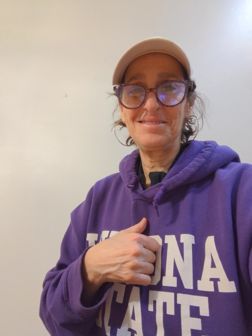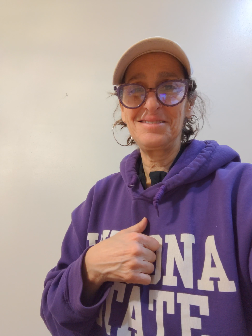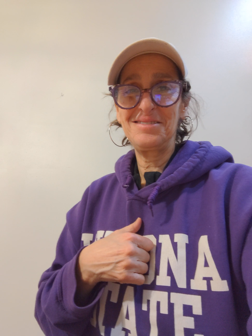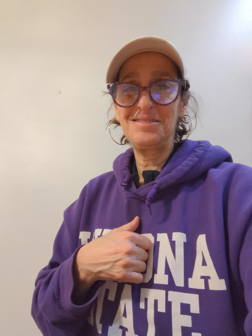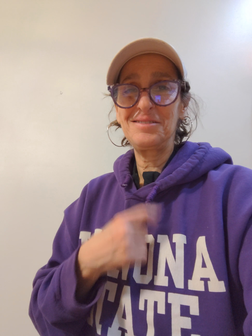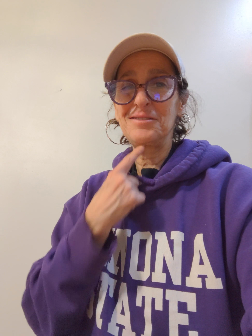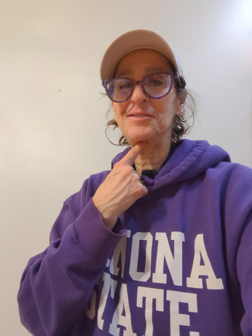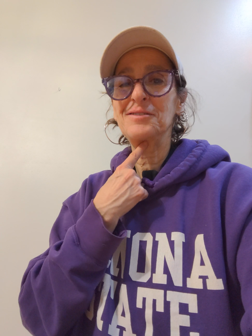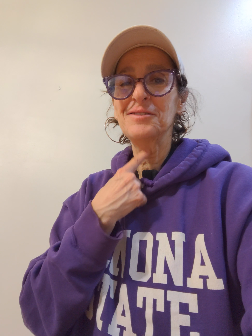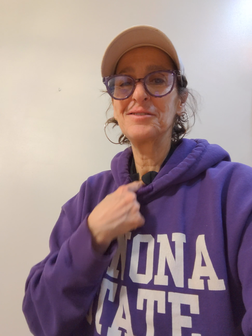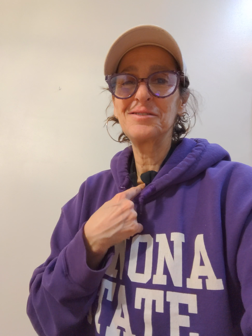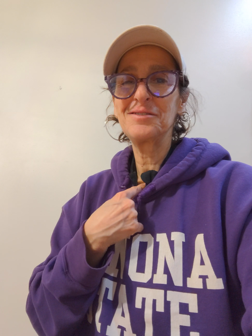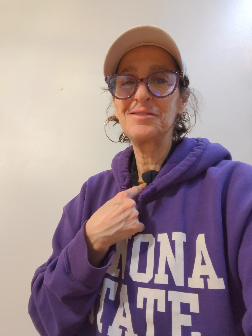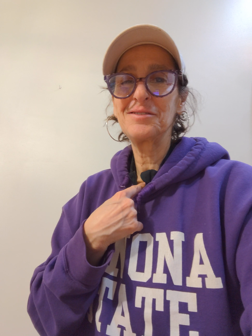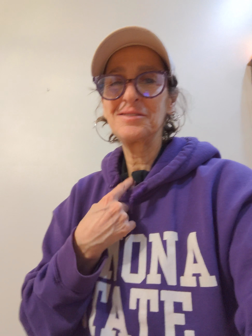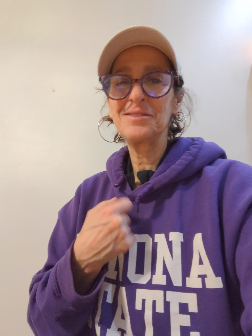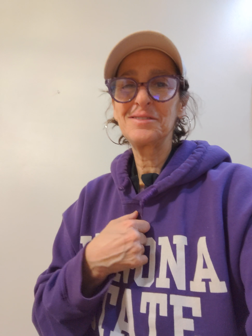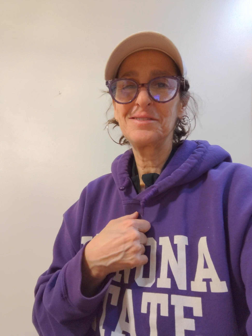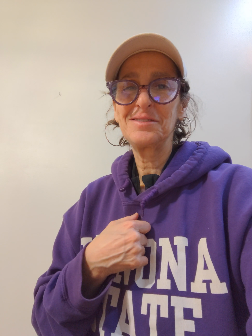thirsty